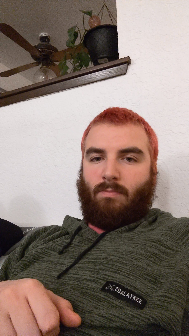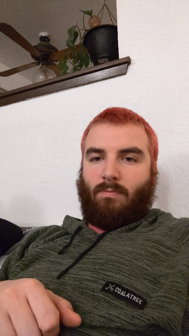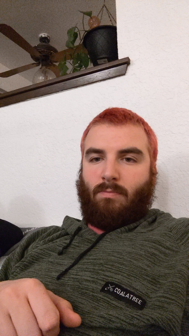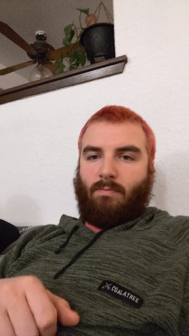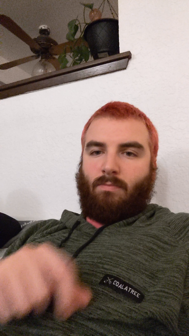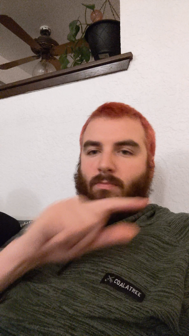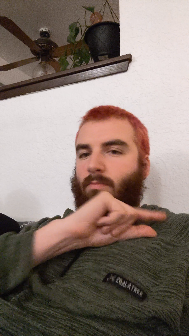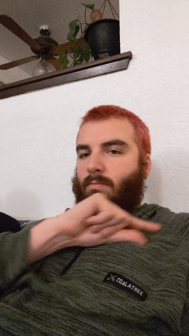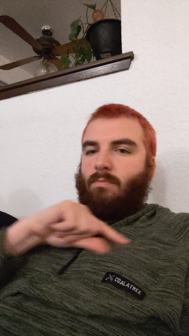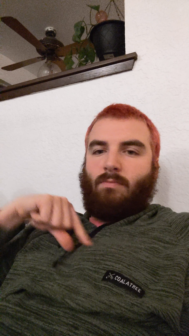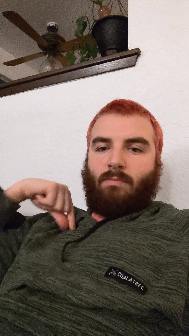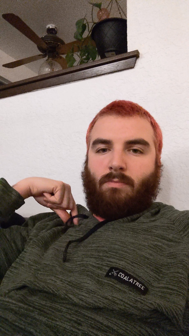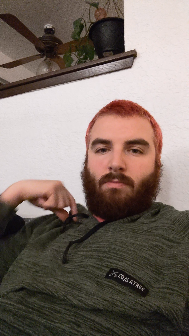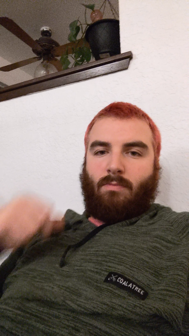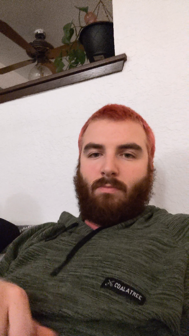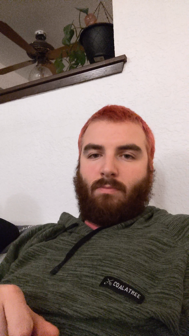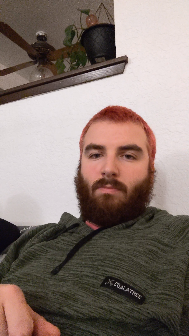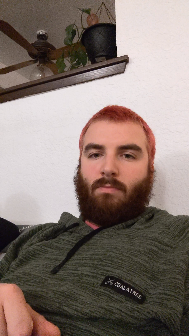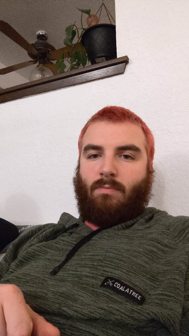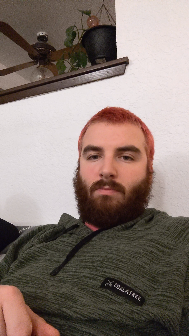necklace